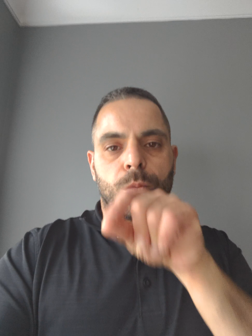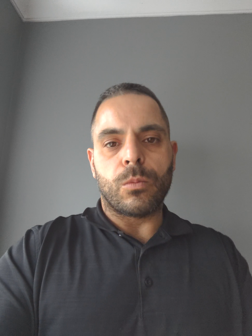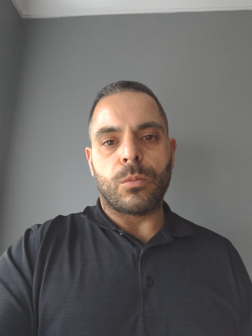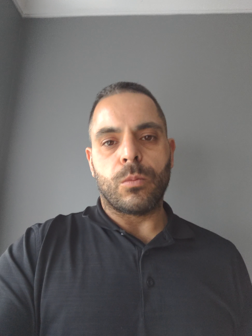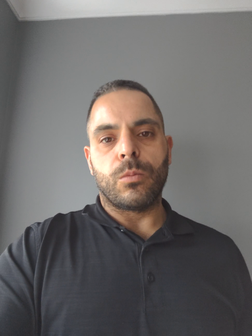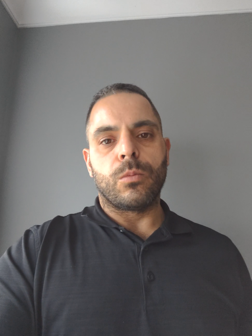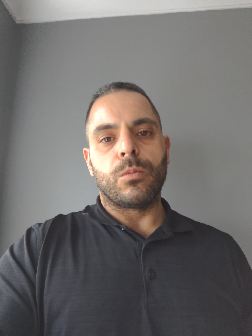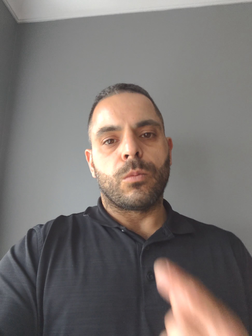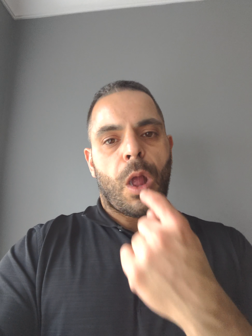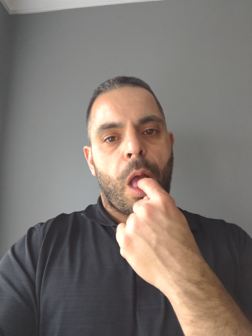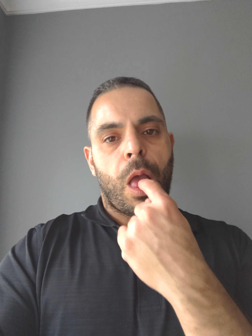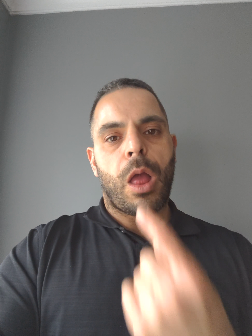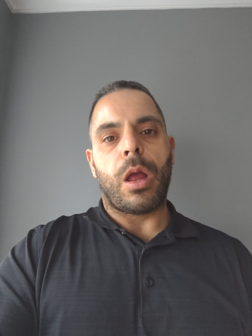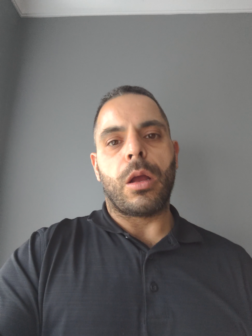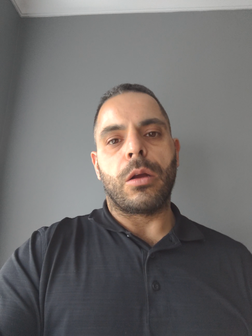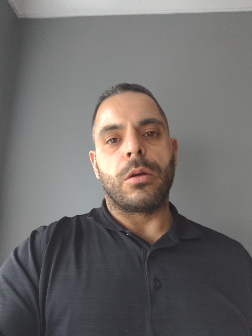tongue